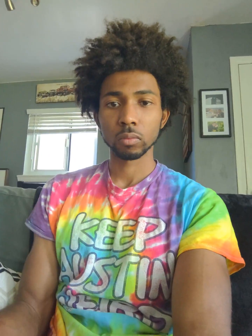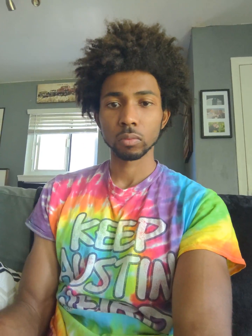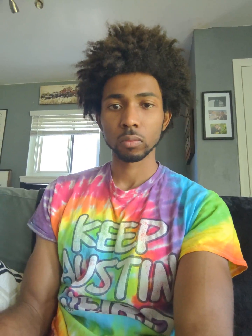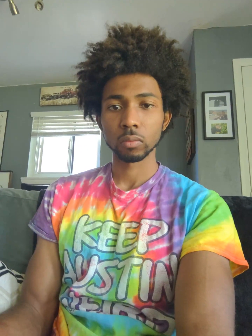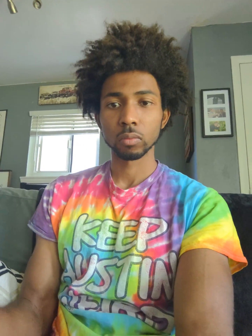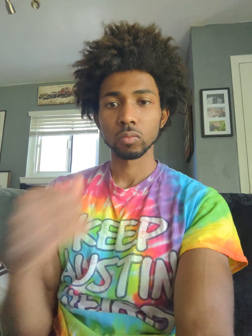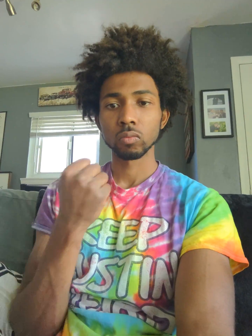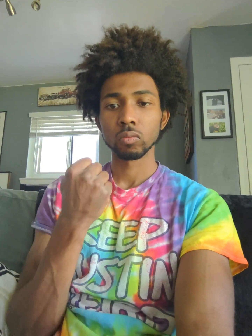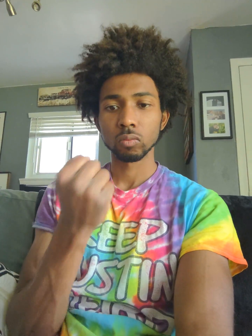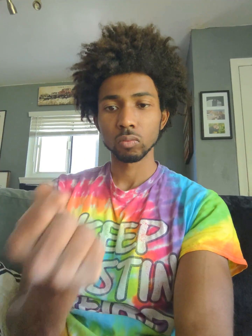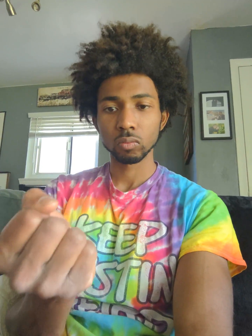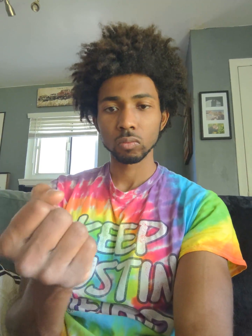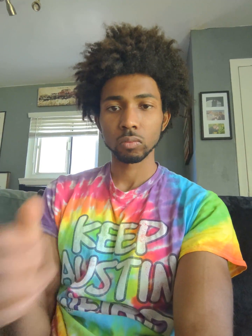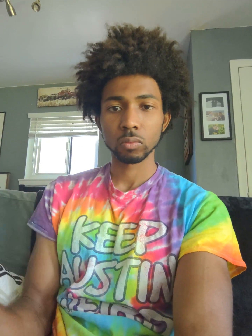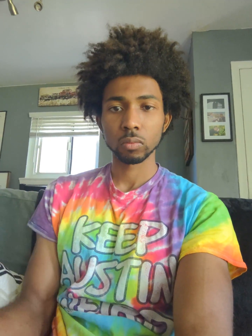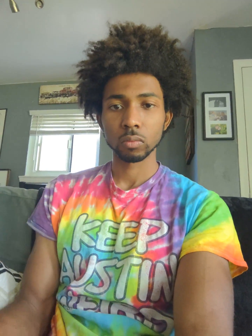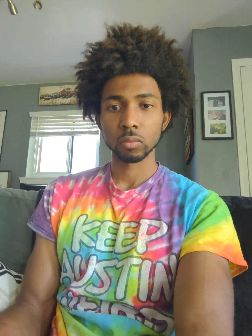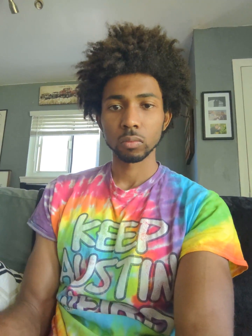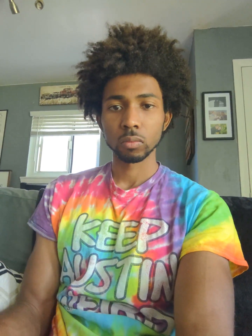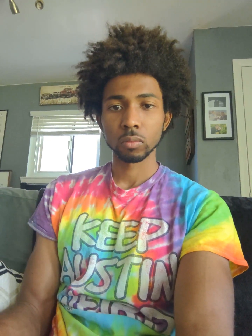drive